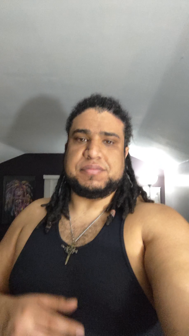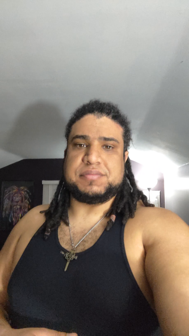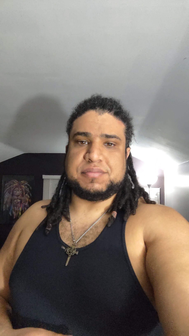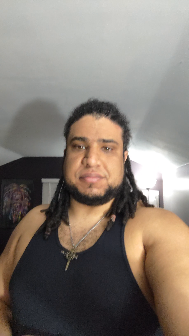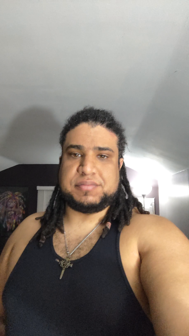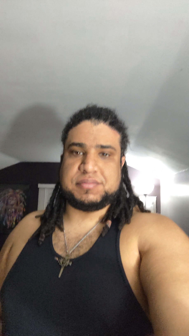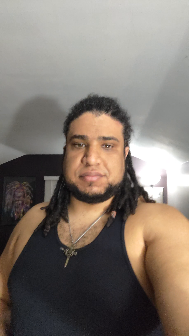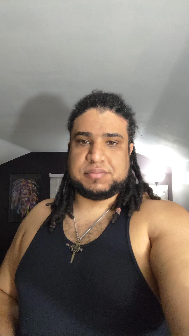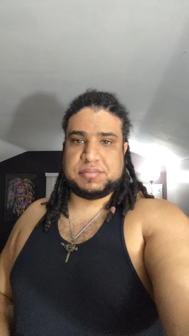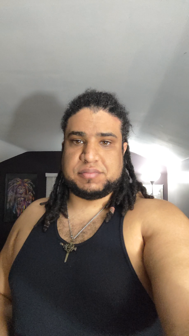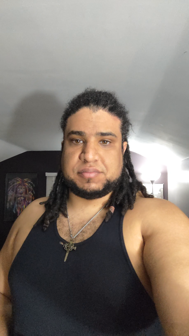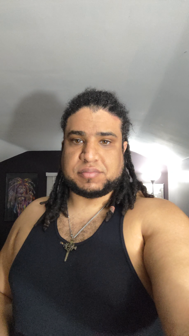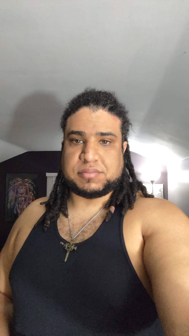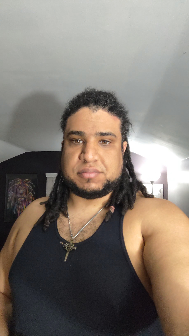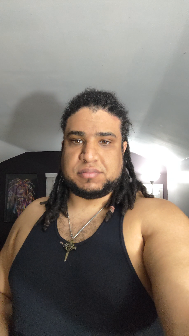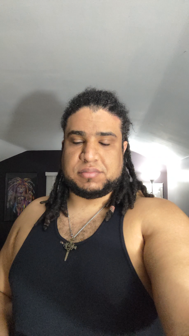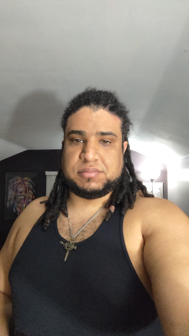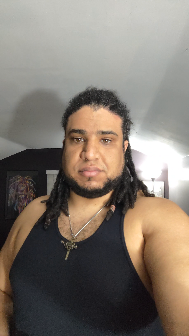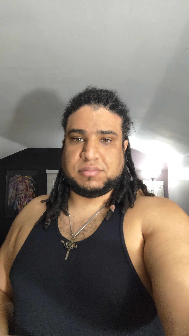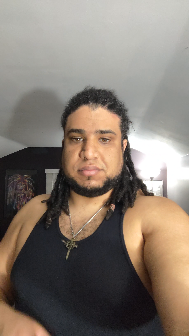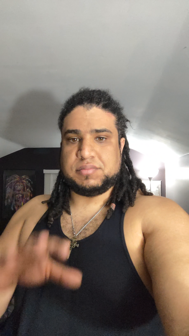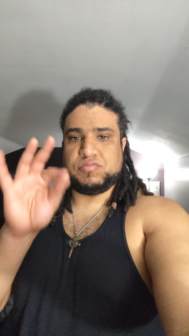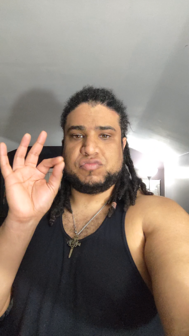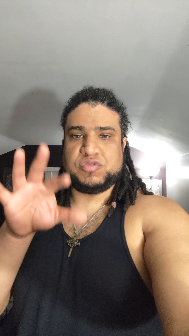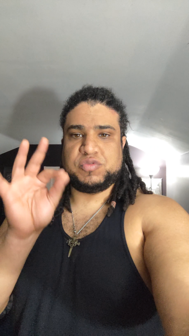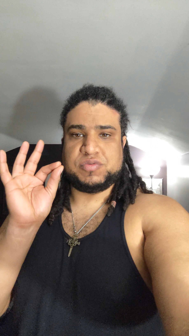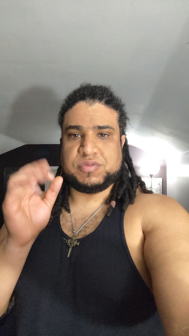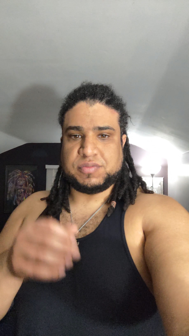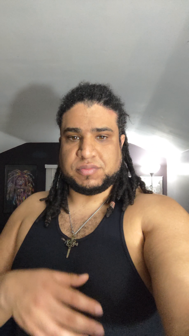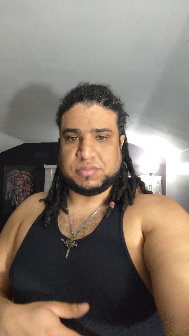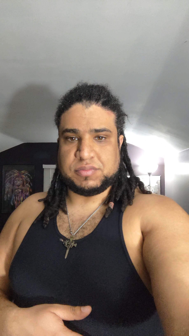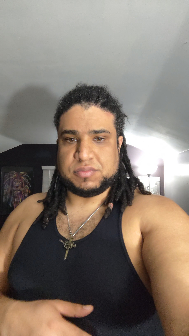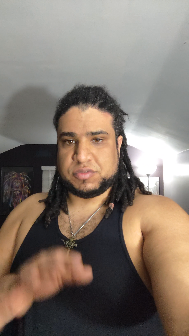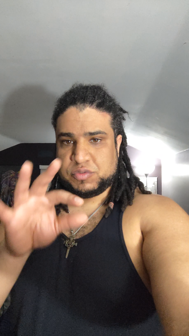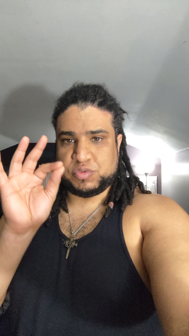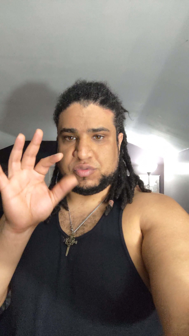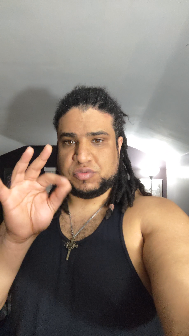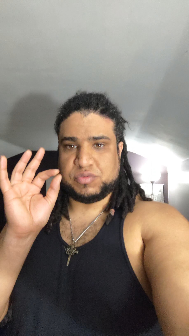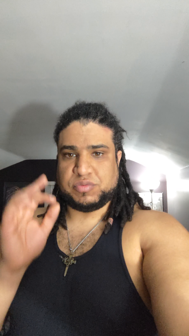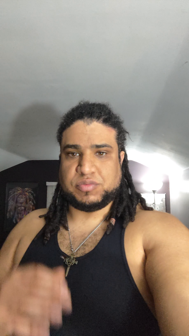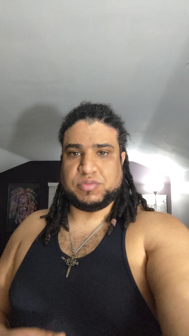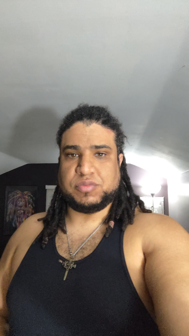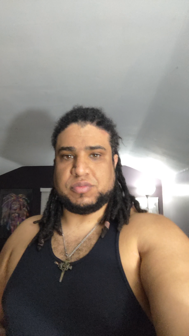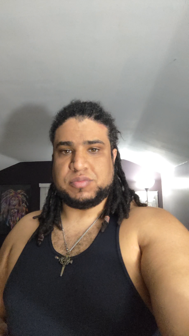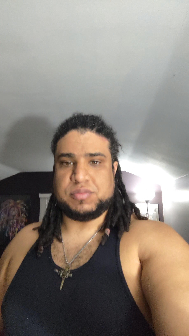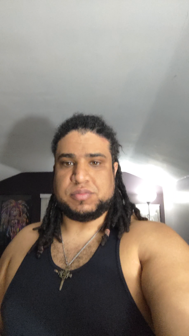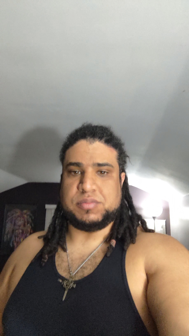choose